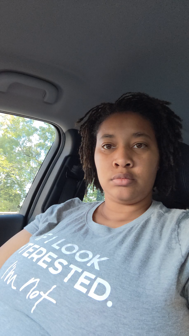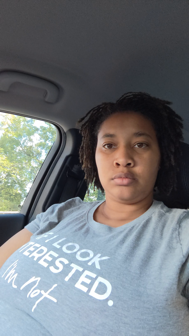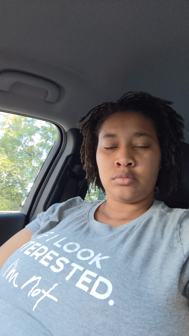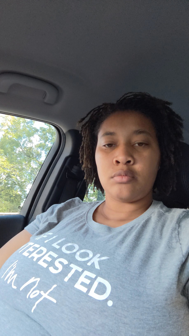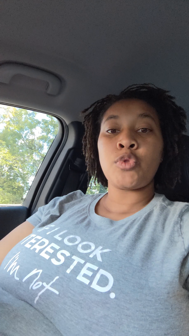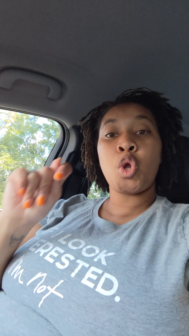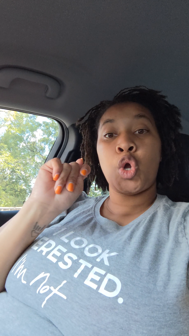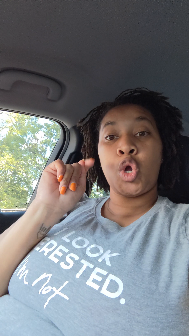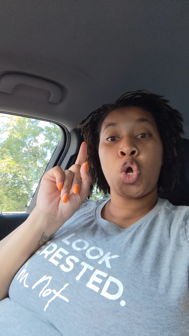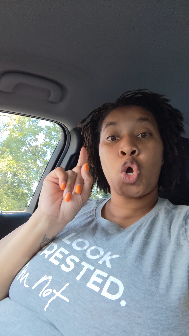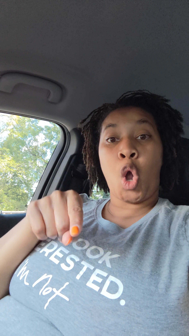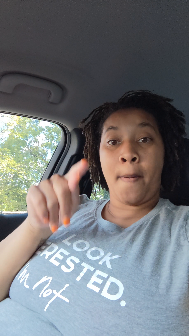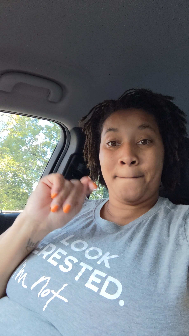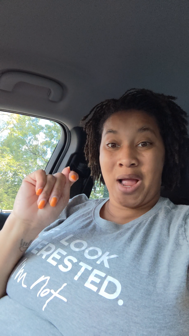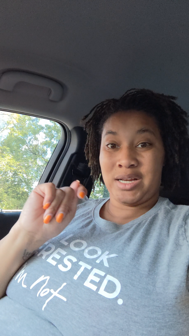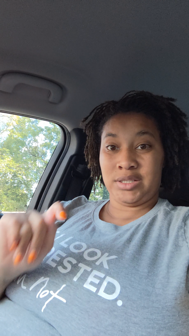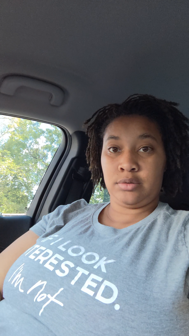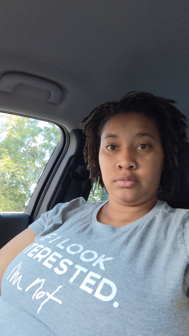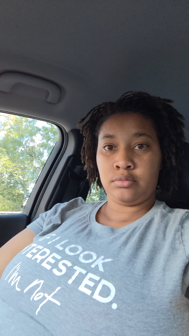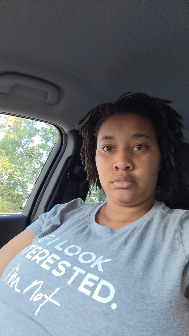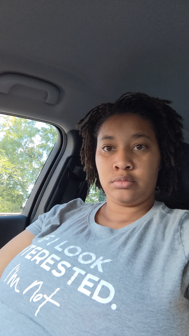go potty